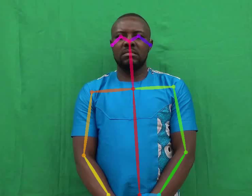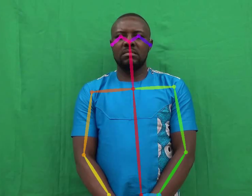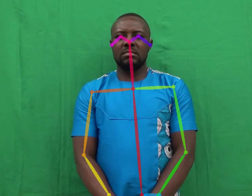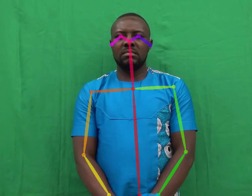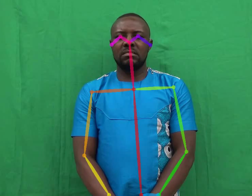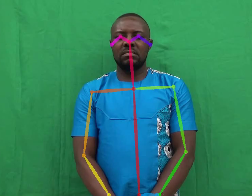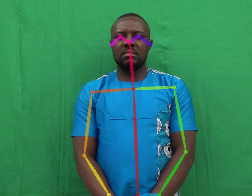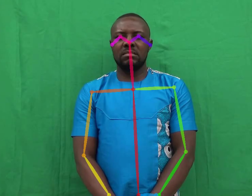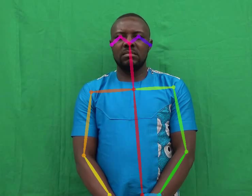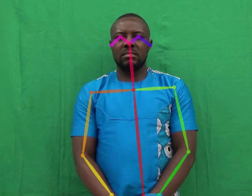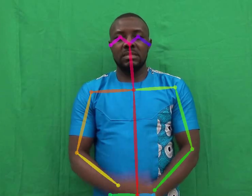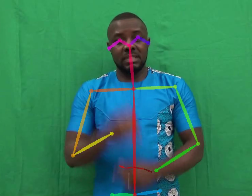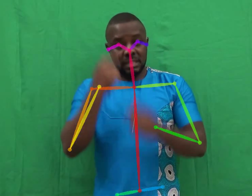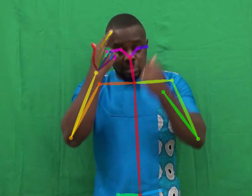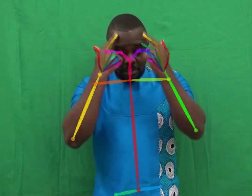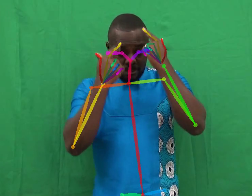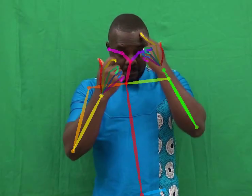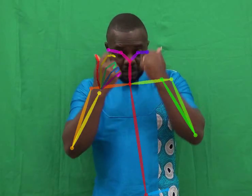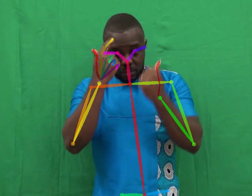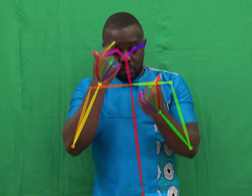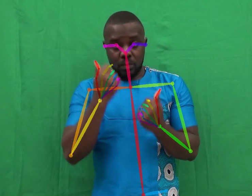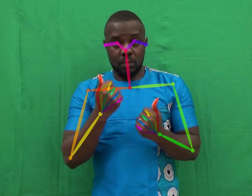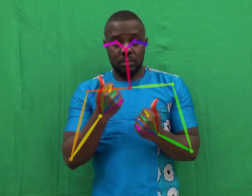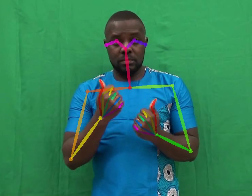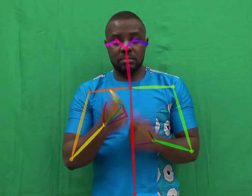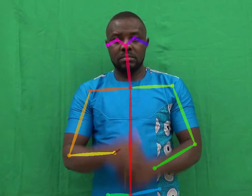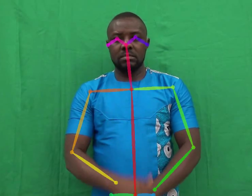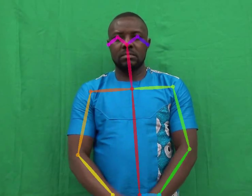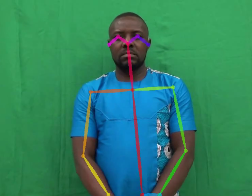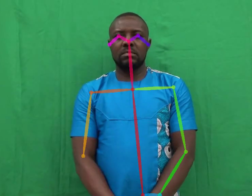because